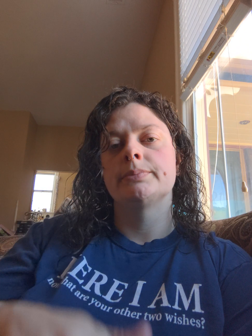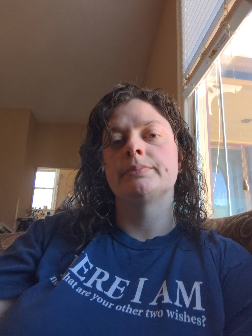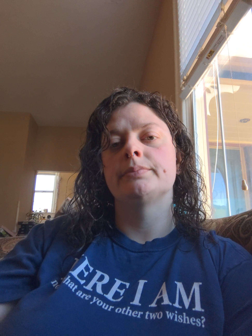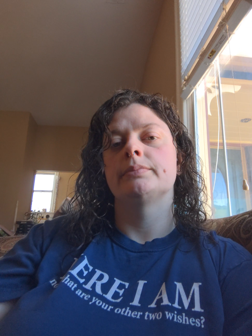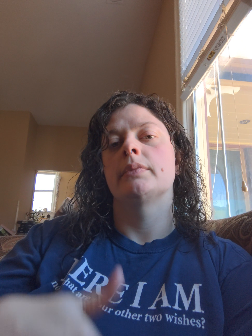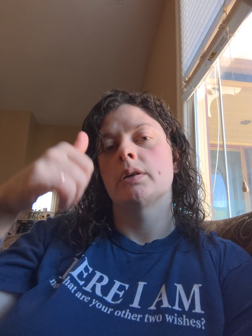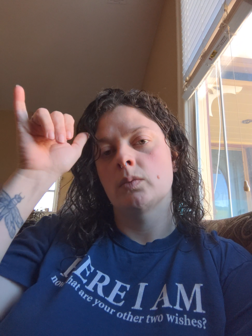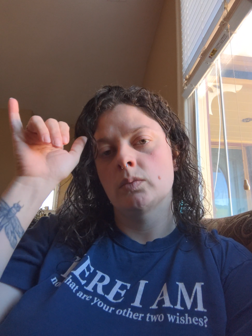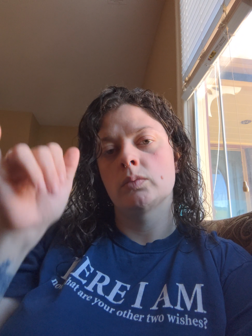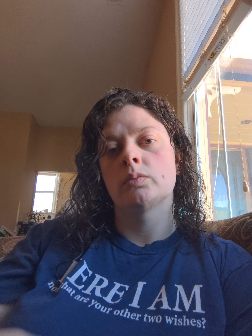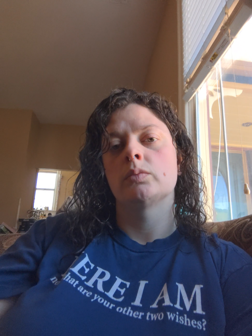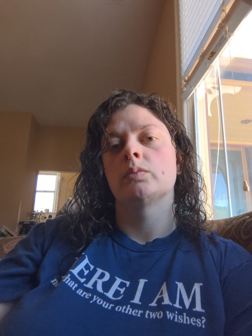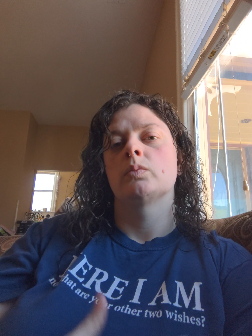cow